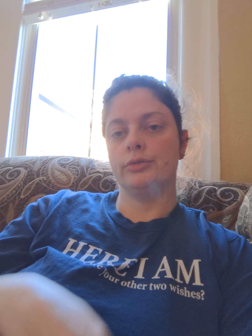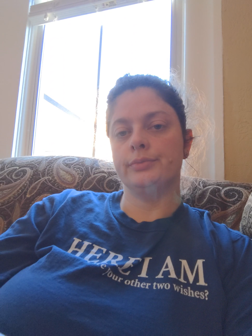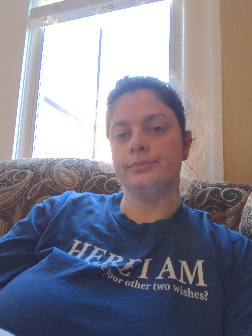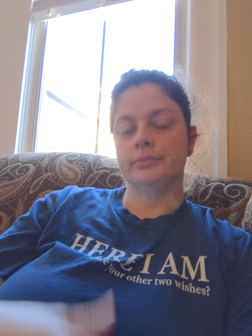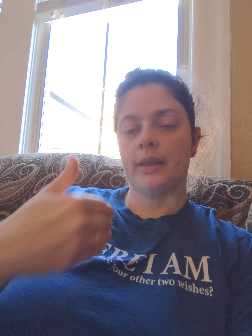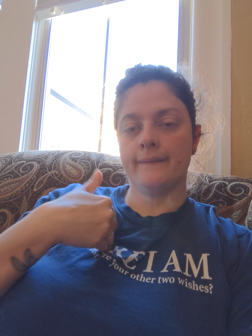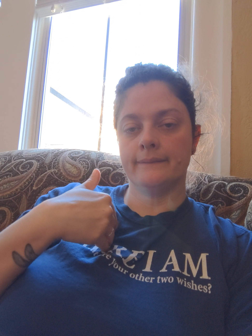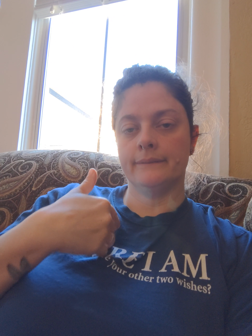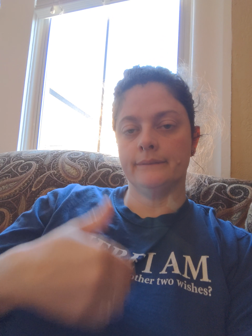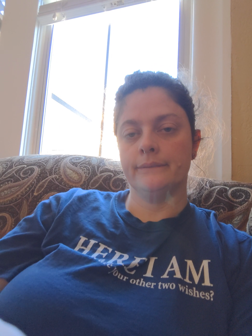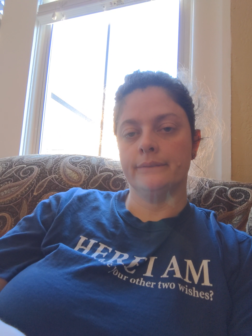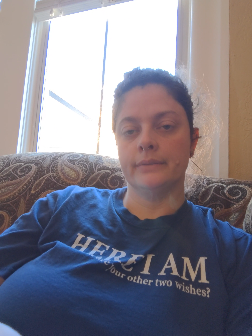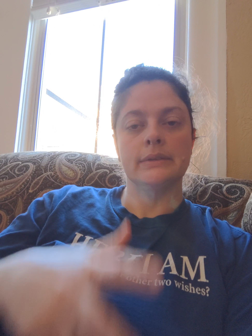have